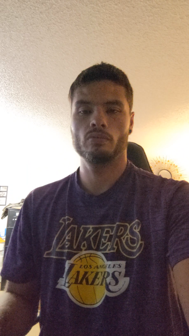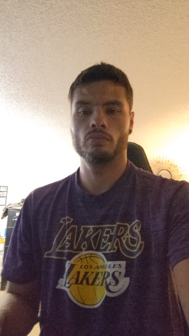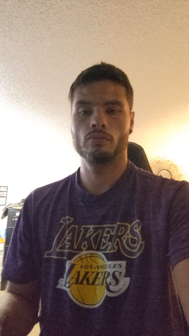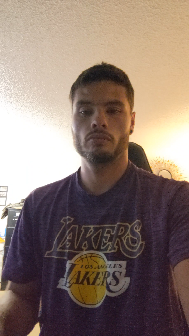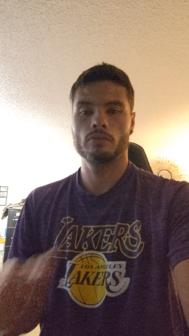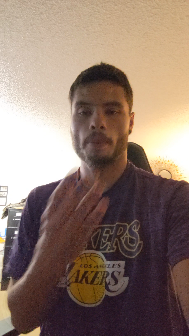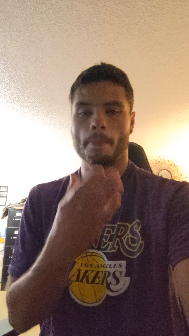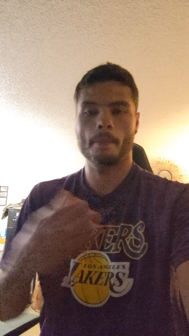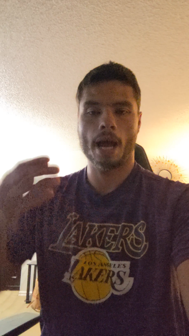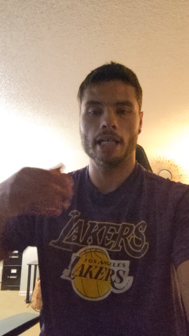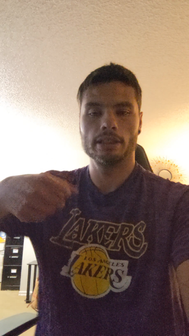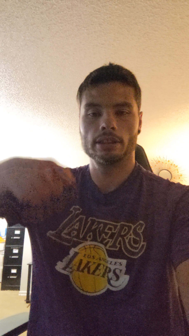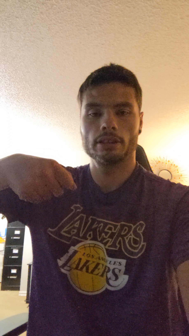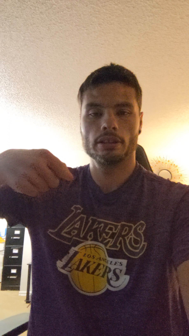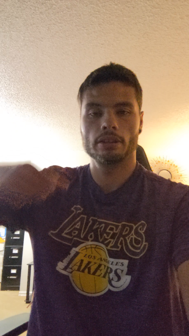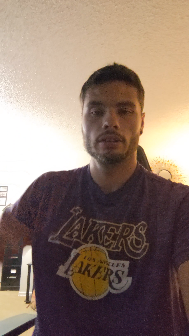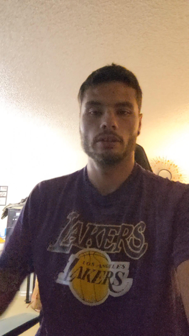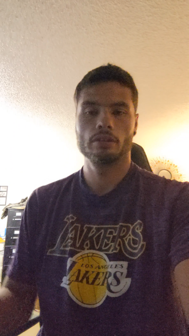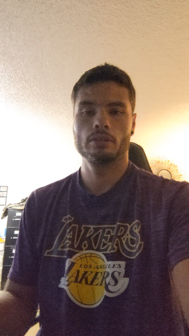basket